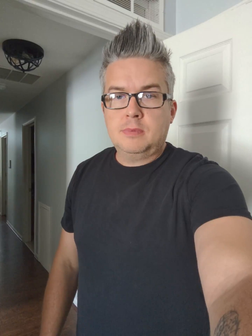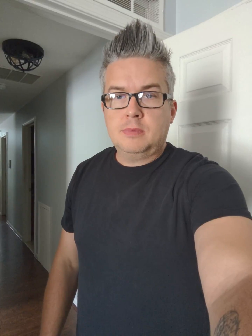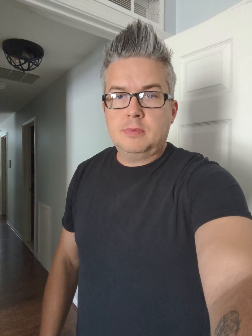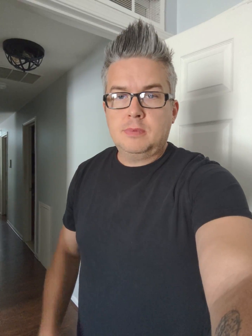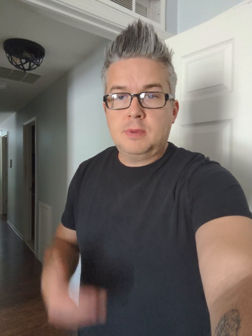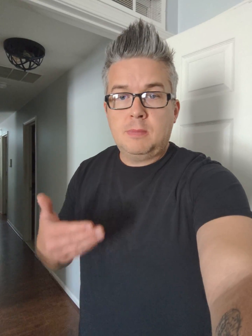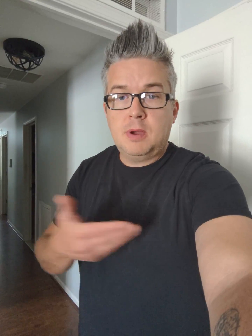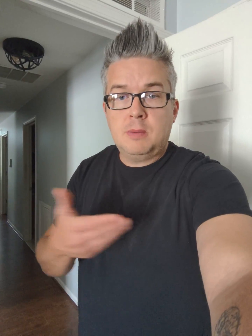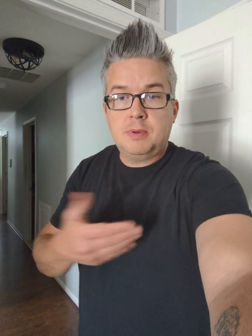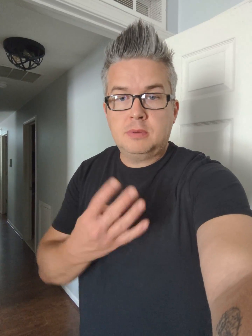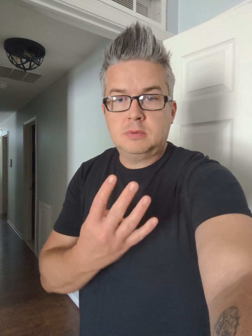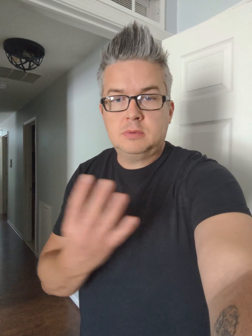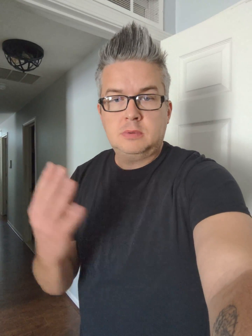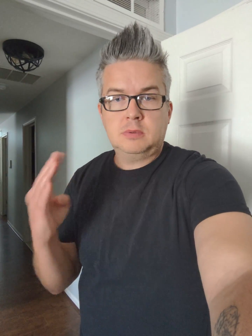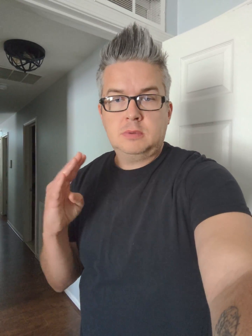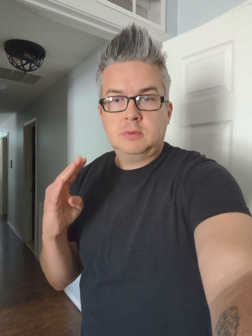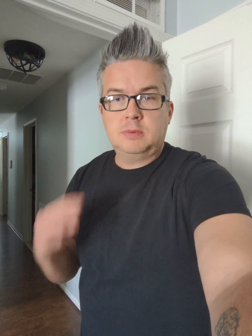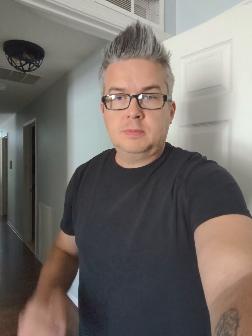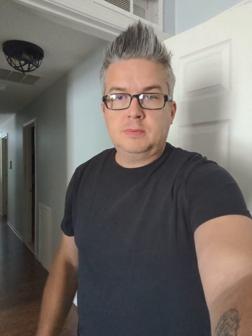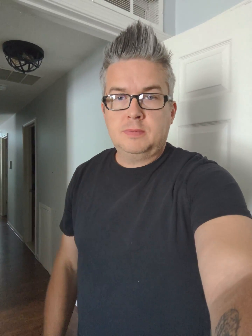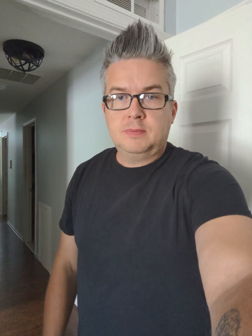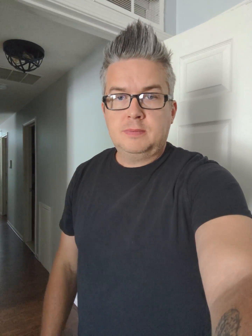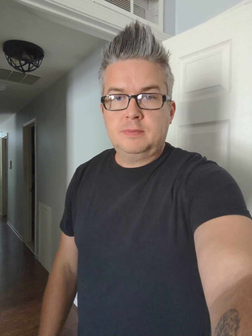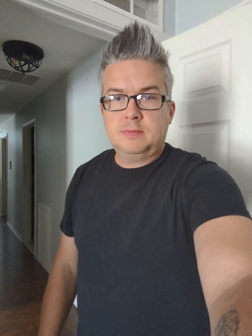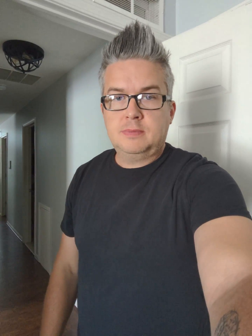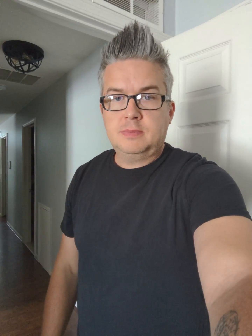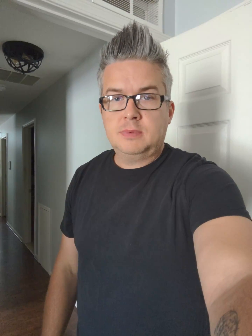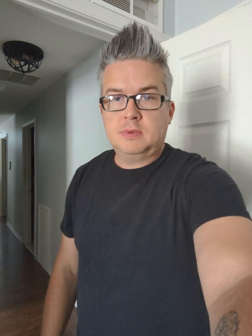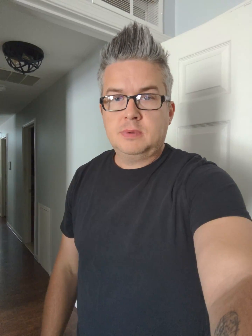crib